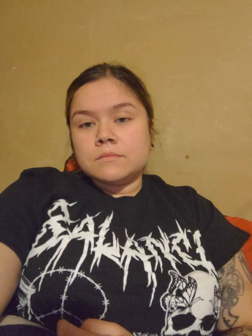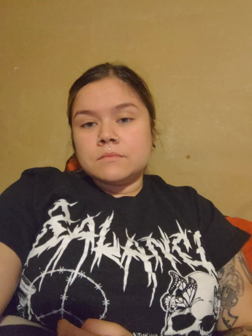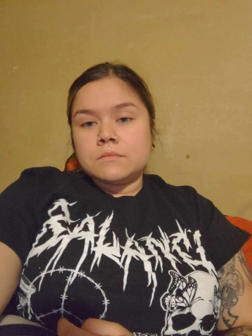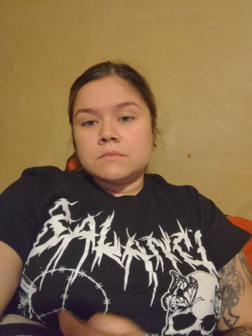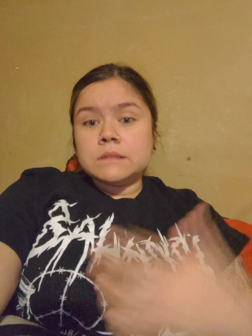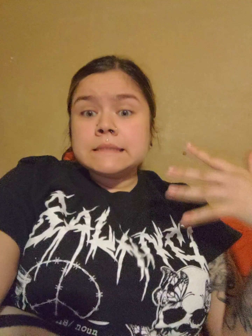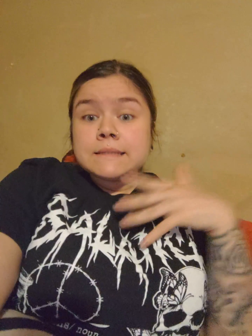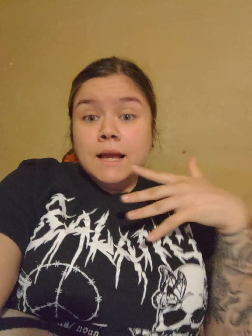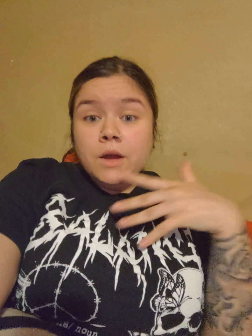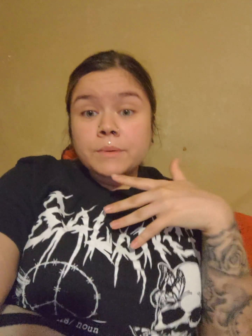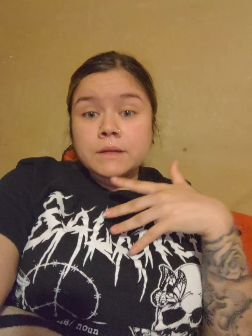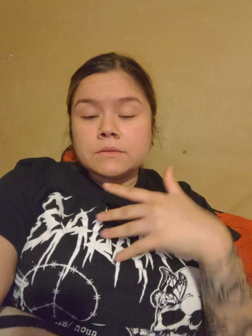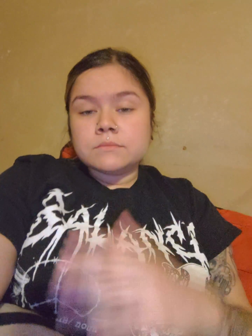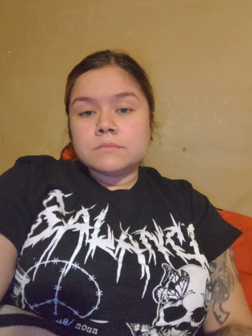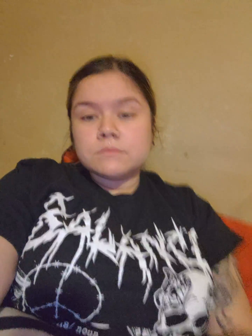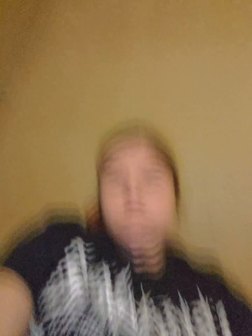scared